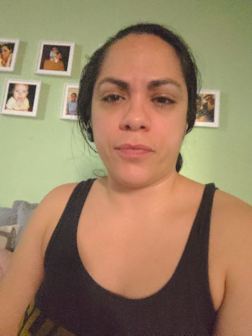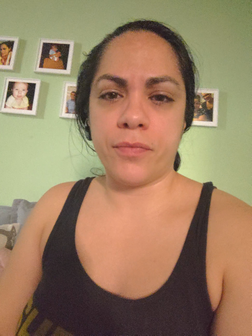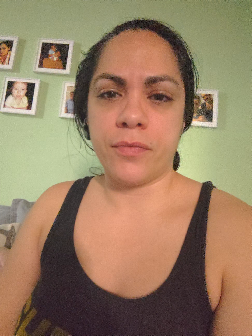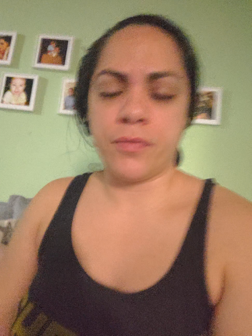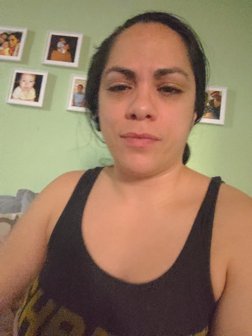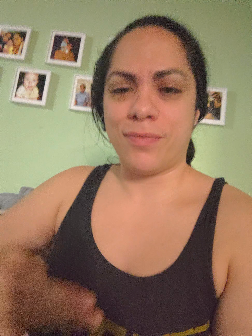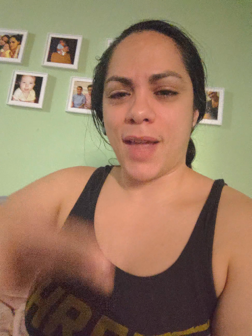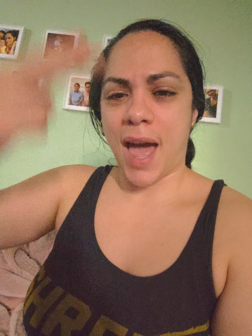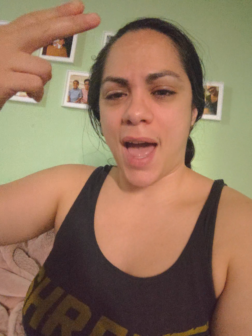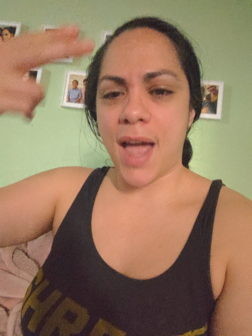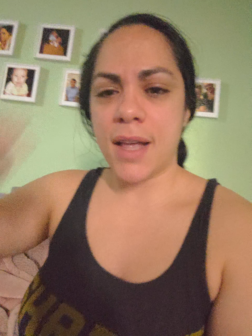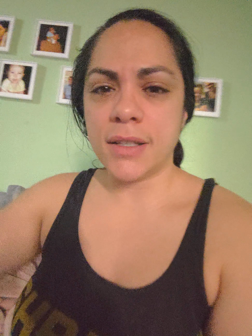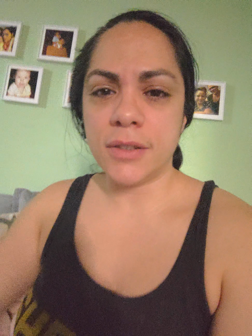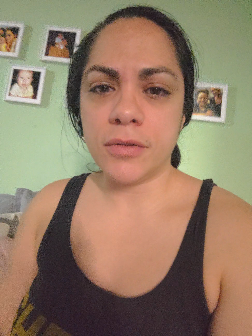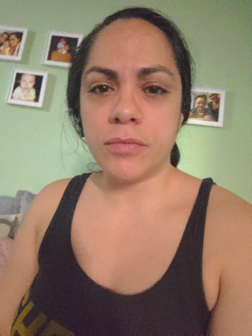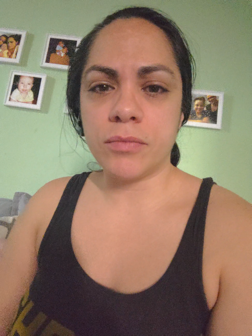high